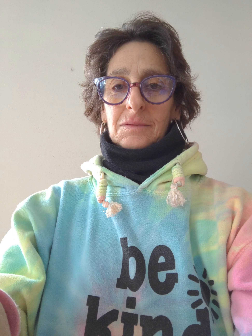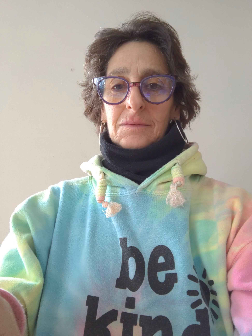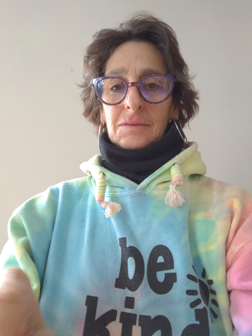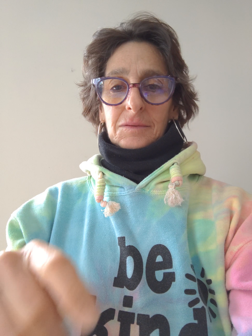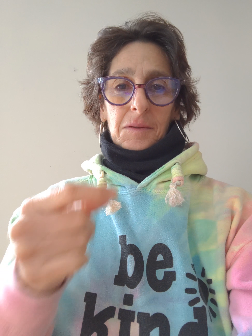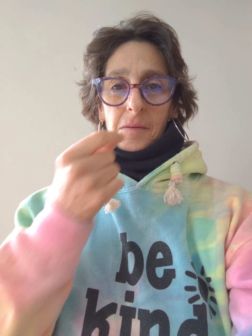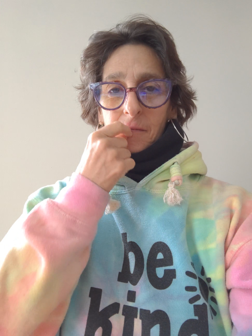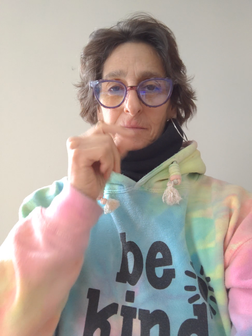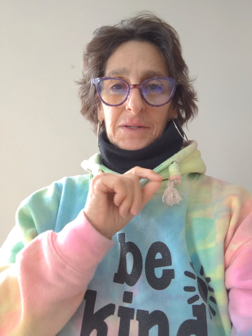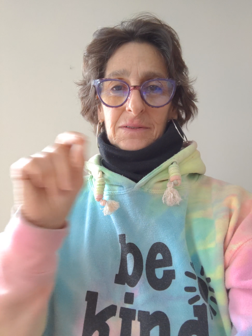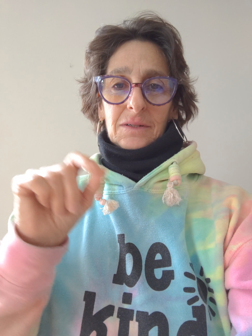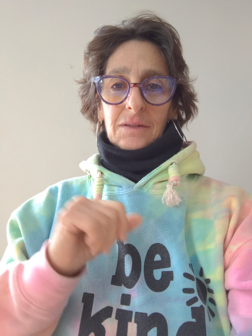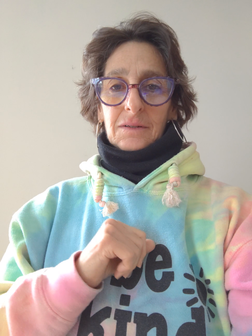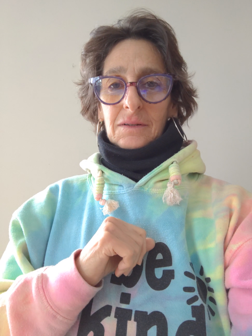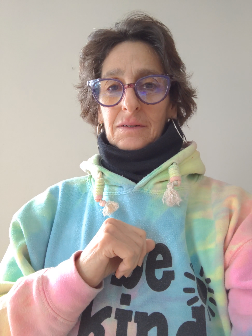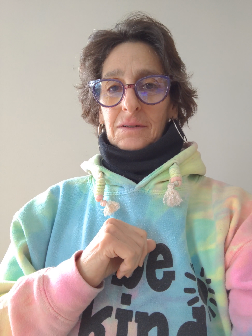pencil